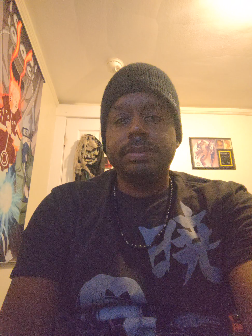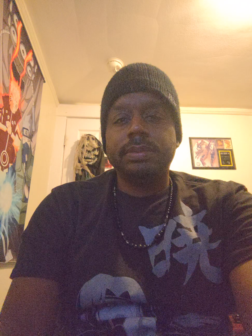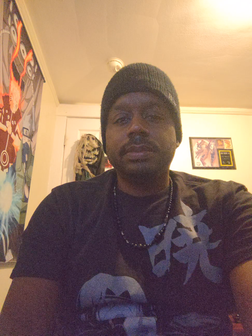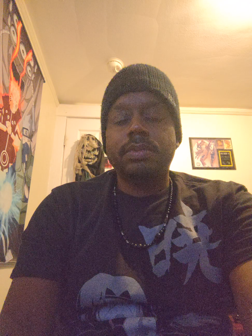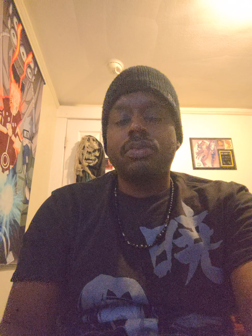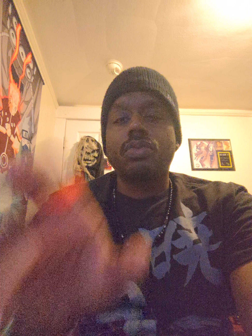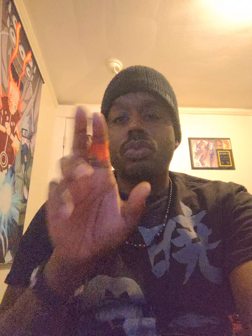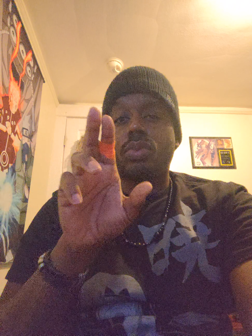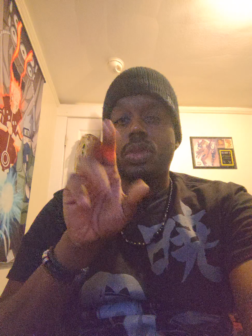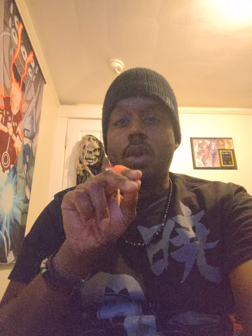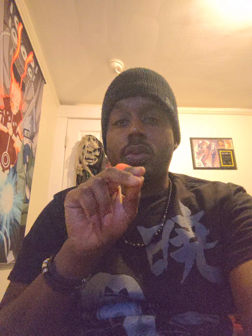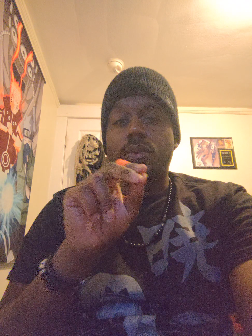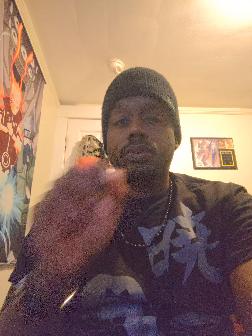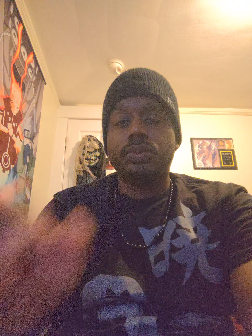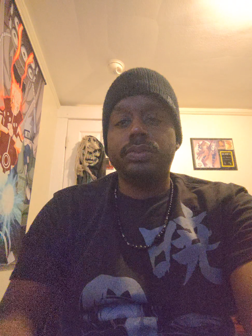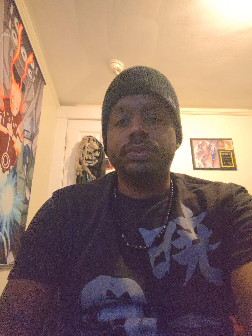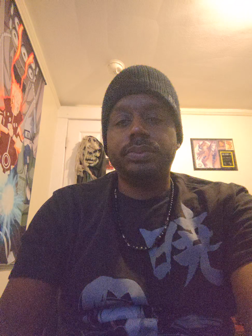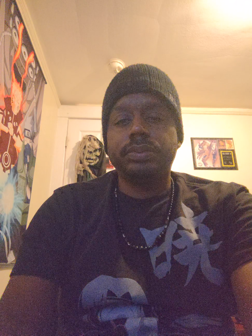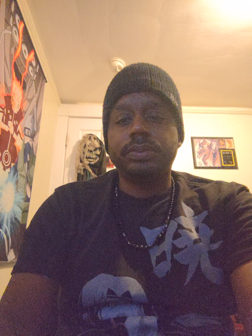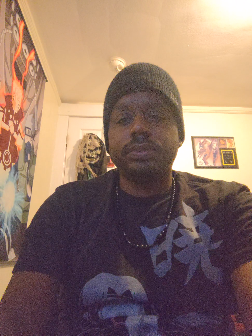no